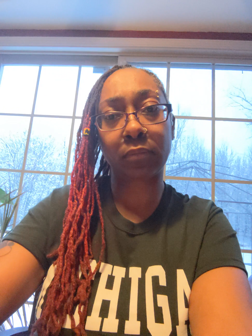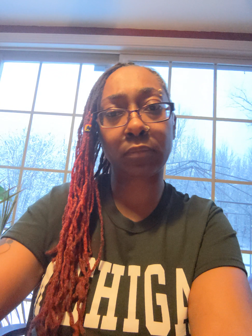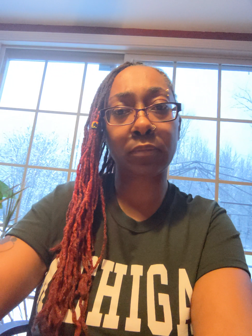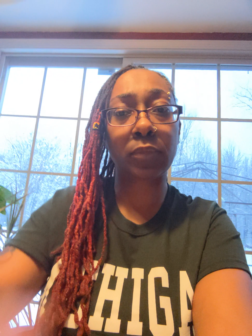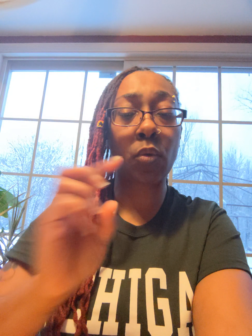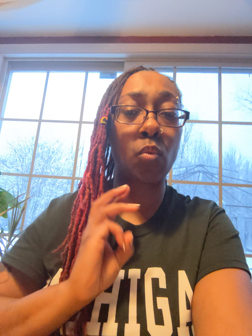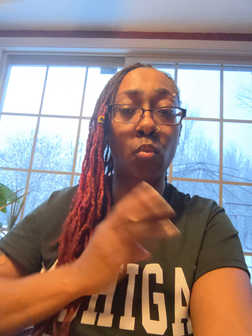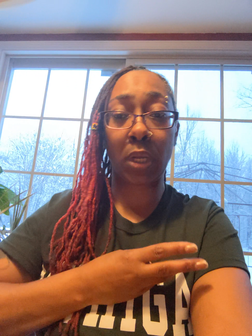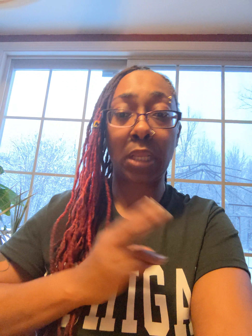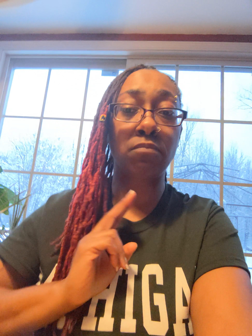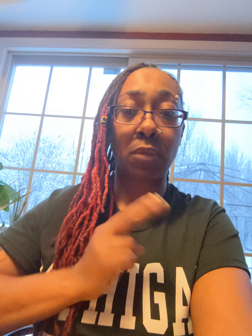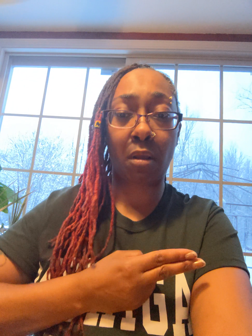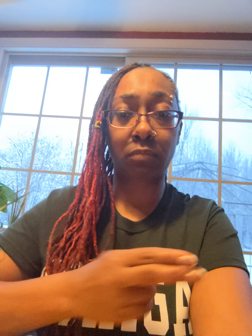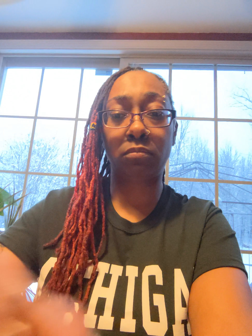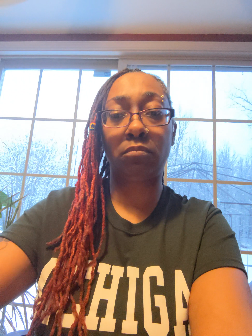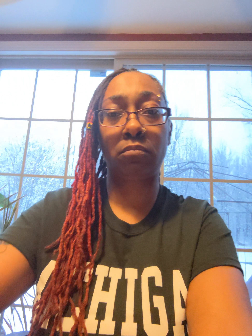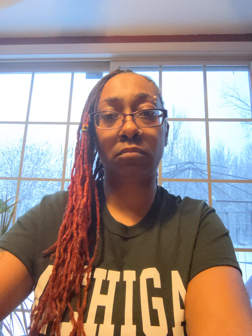we